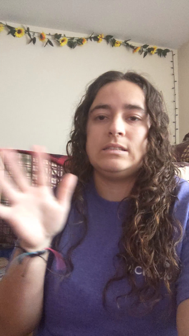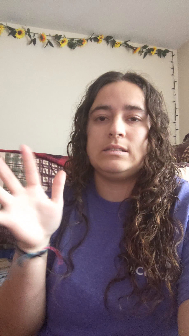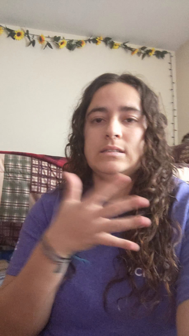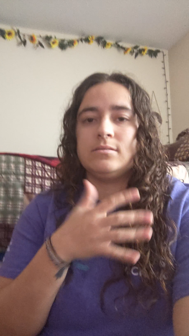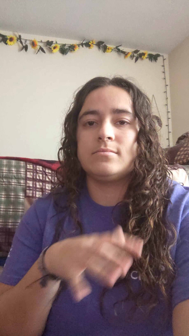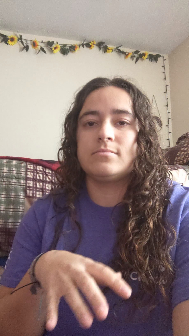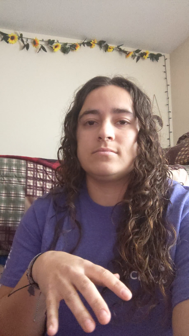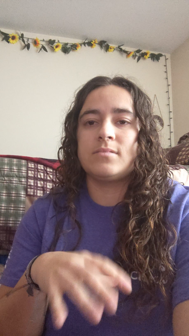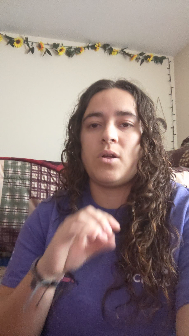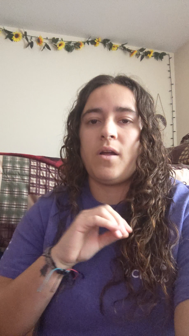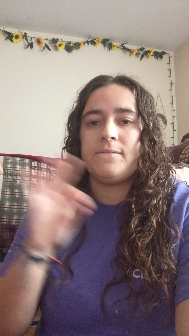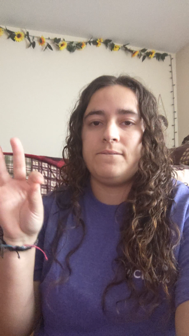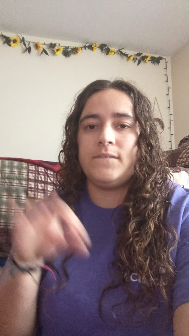off